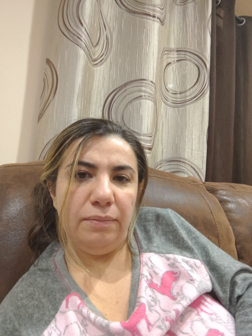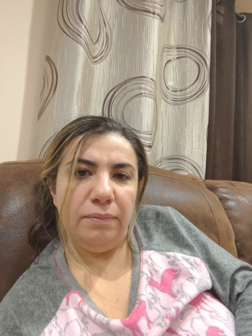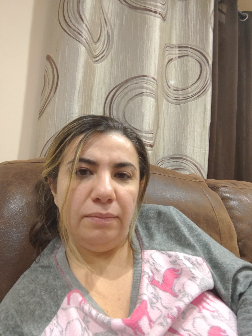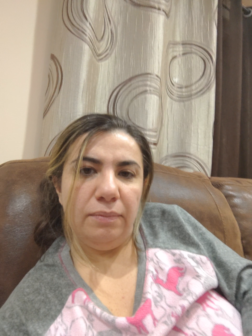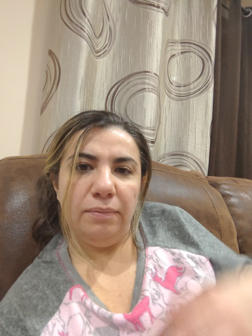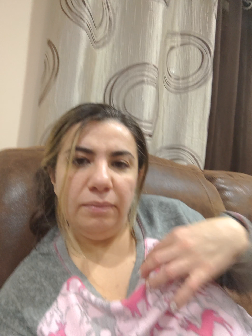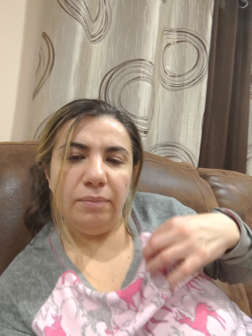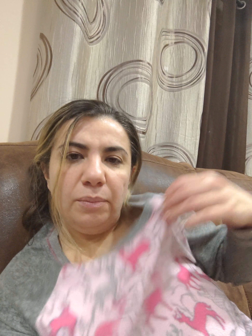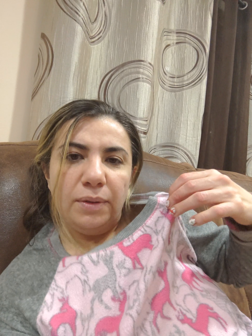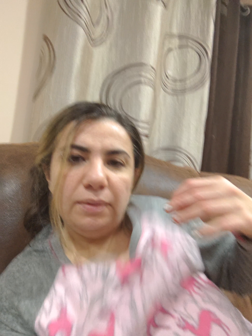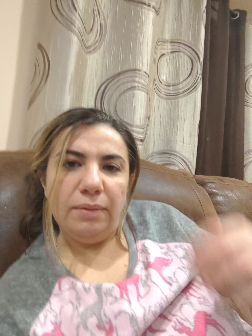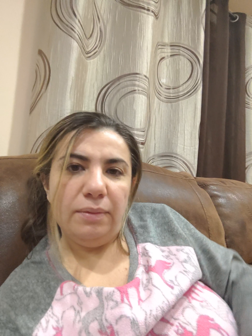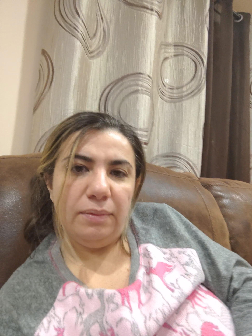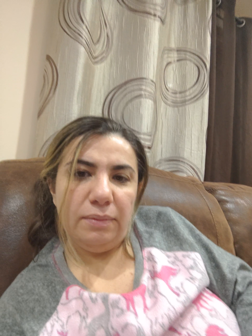shirt